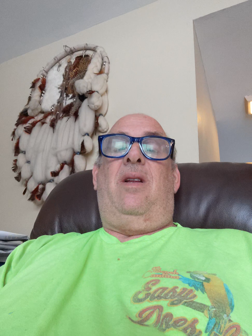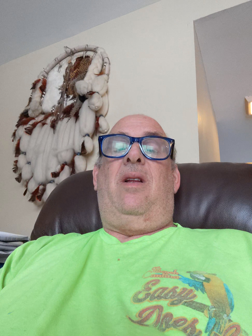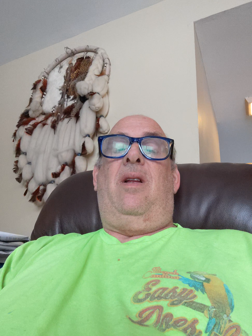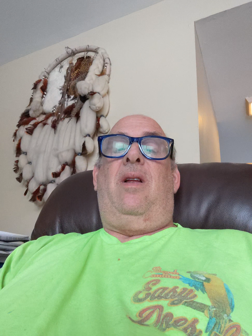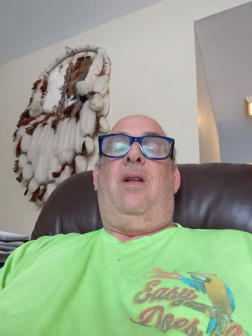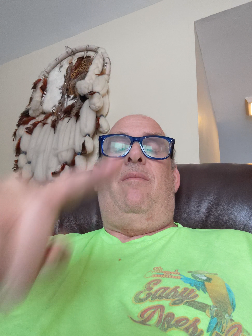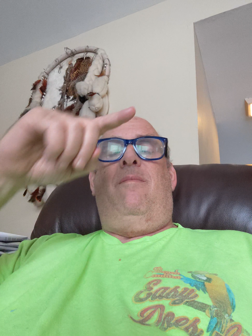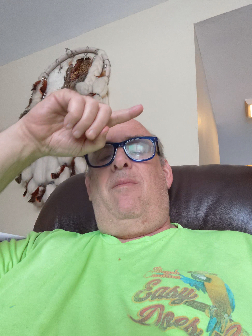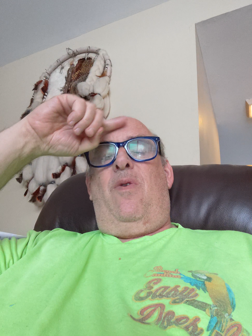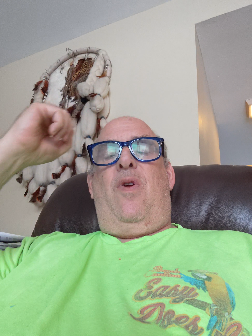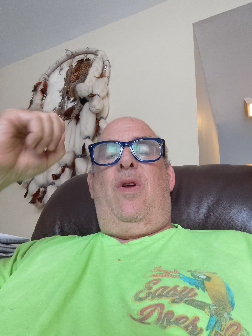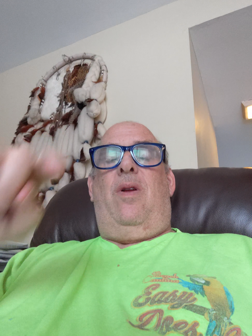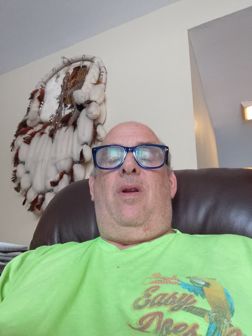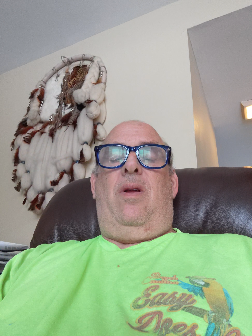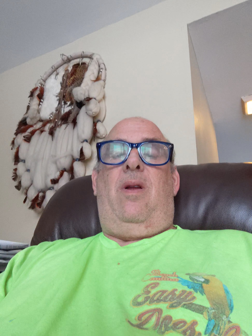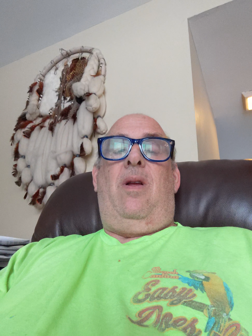because